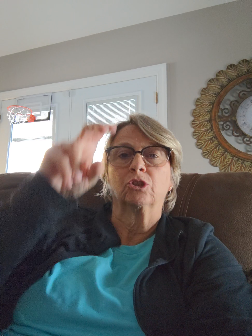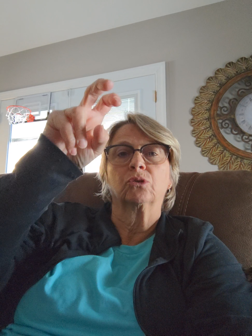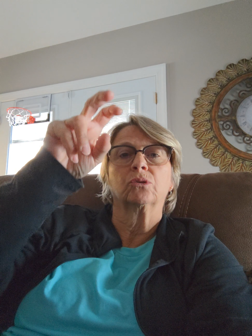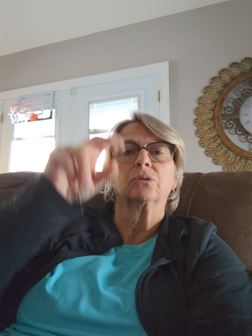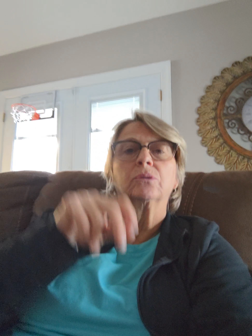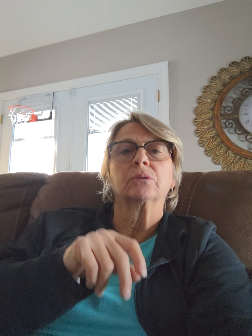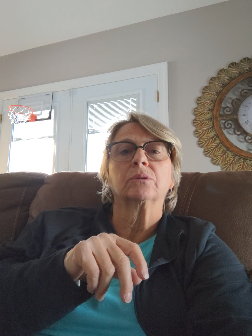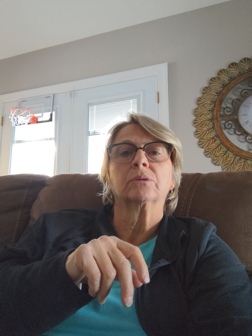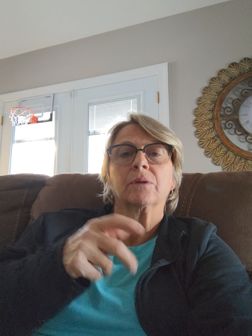stairs